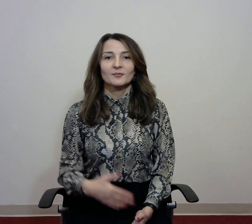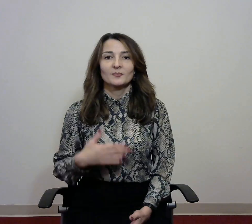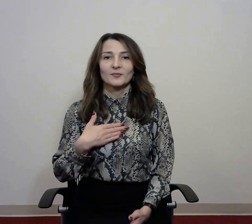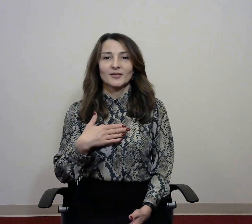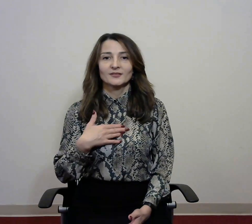mən